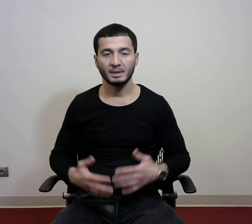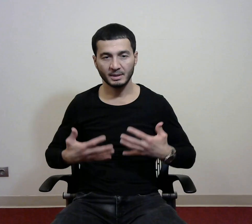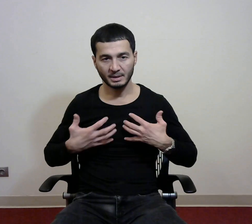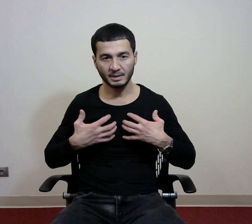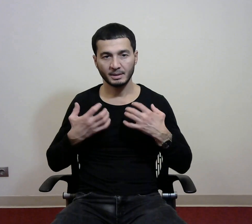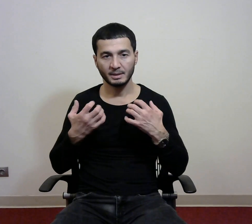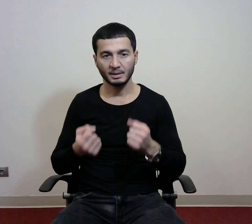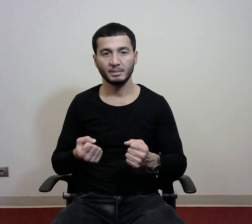sağlam